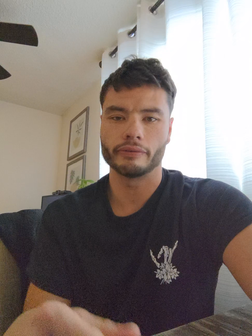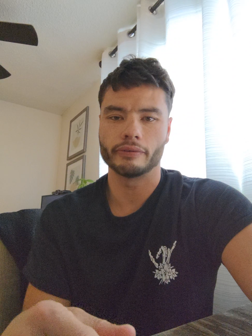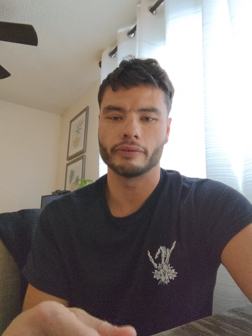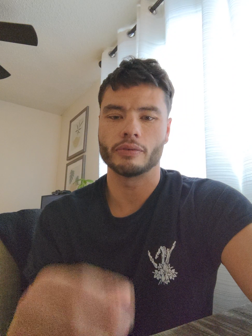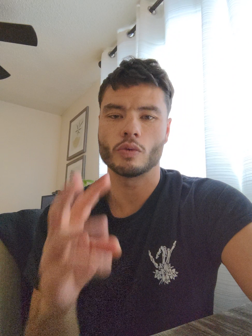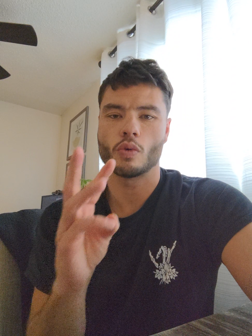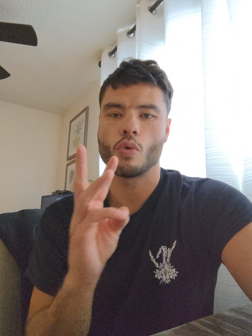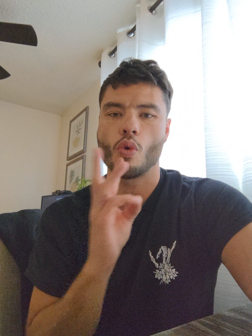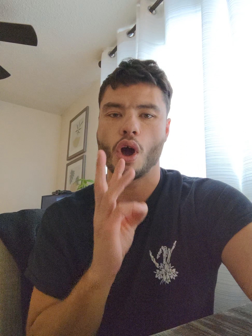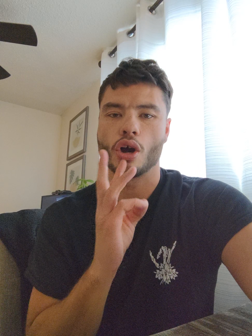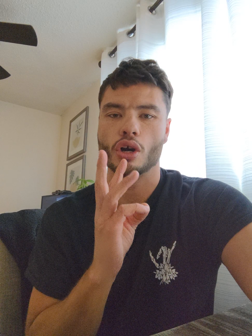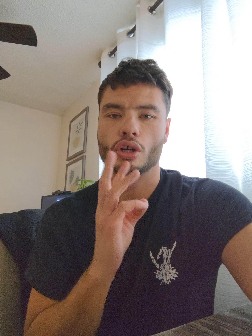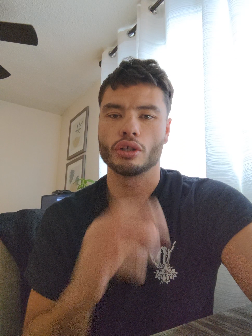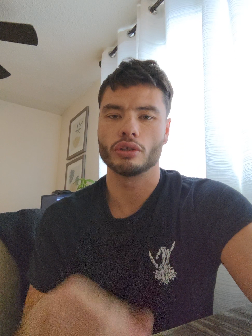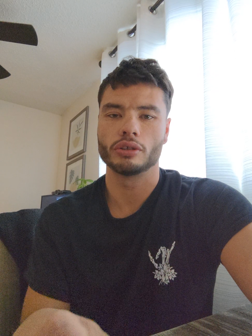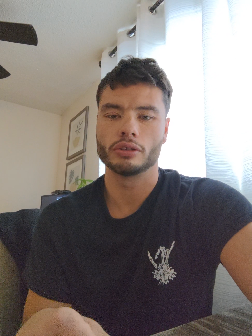water